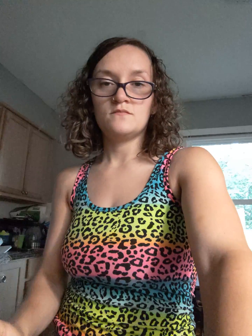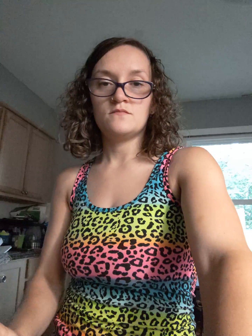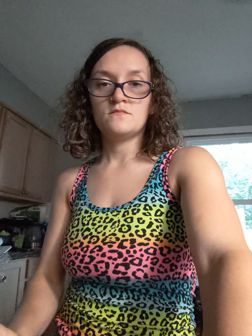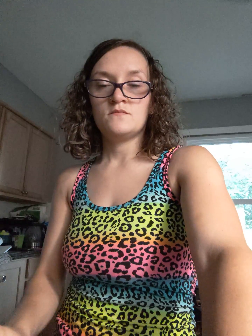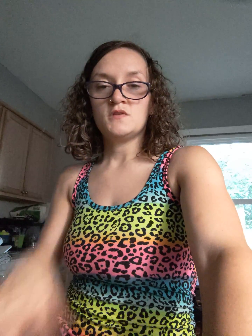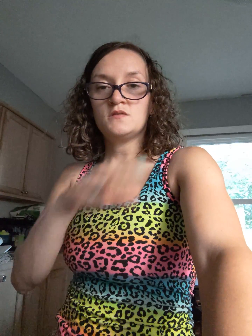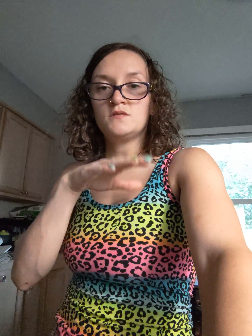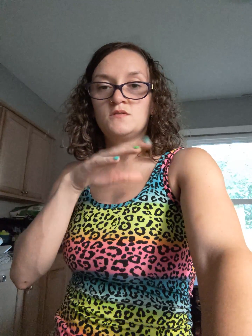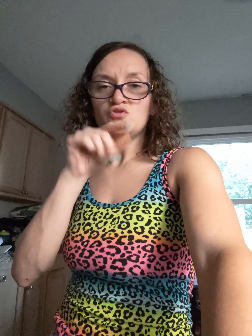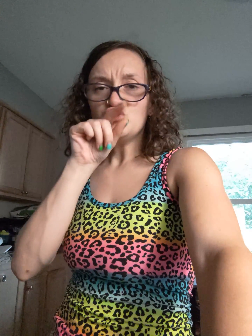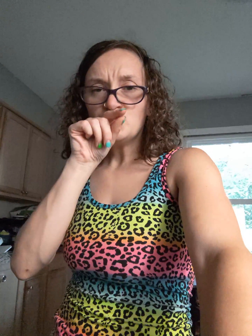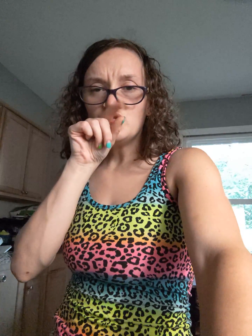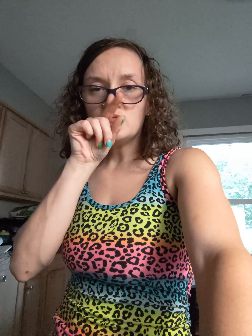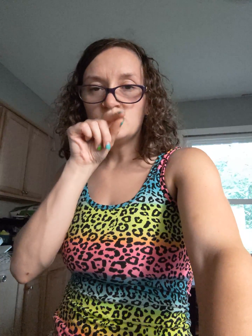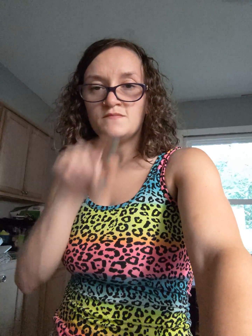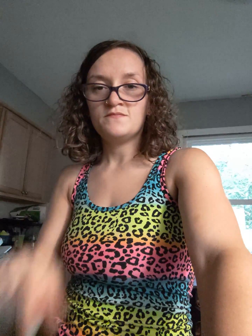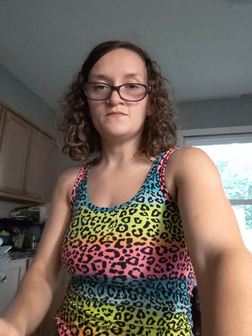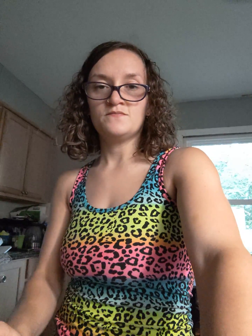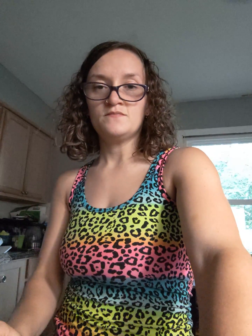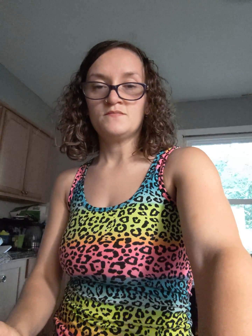chicken